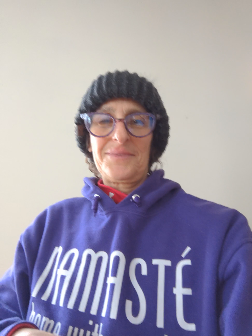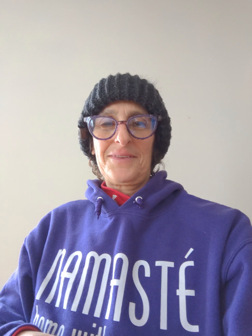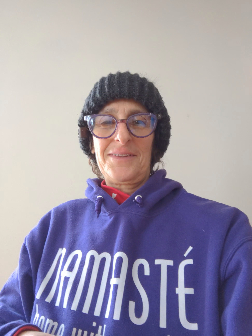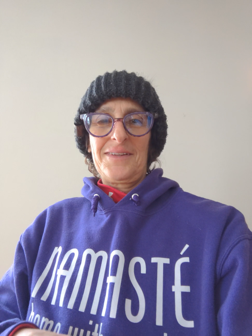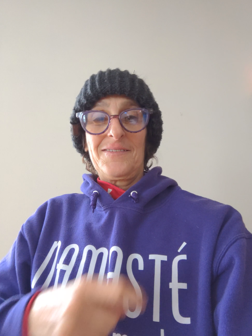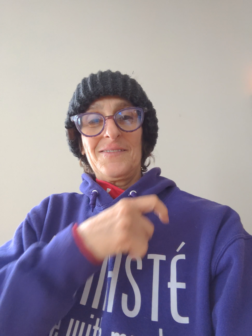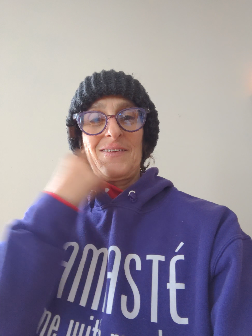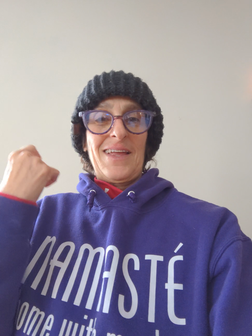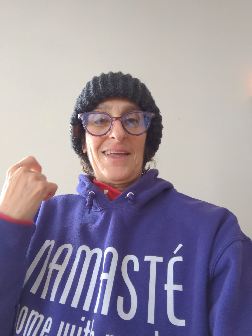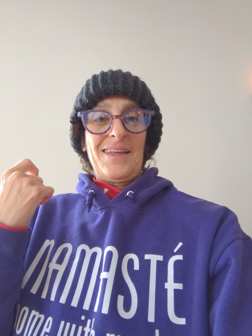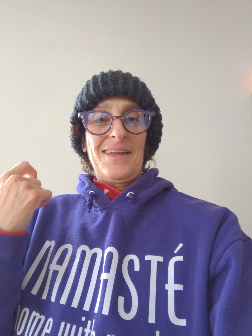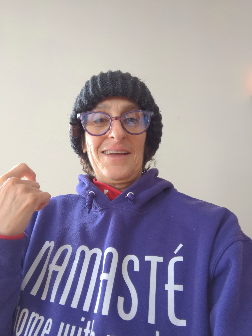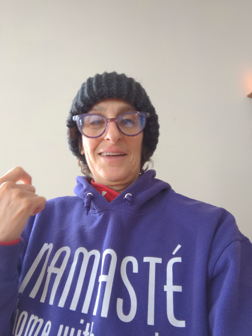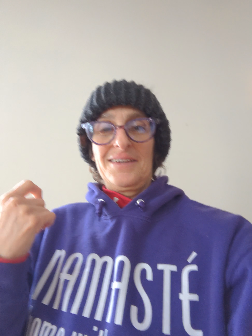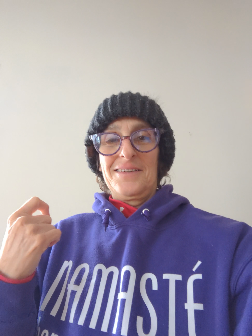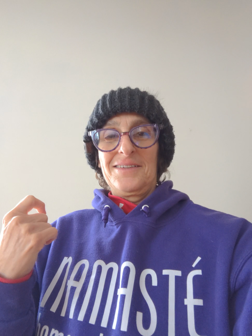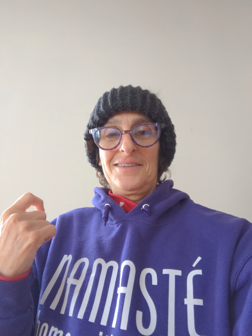dry